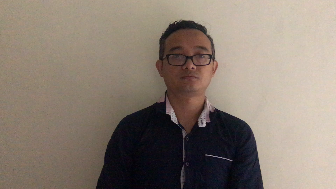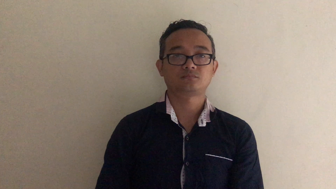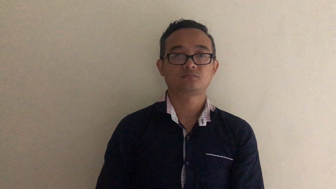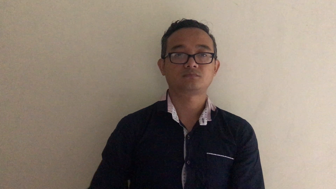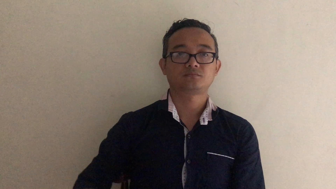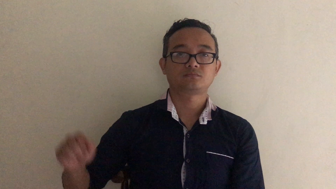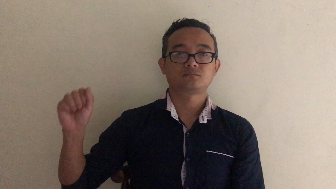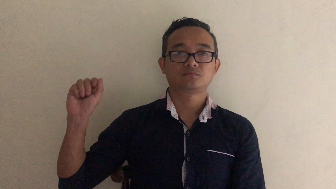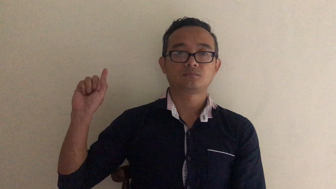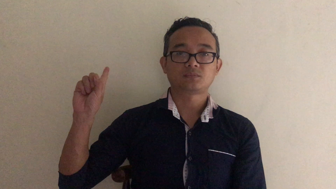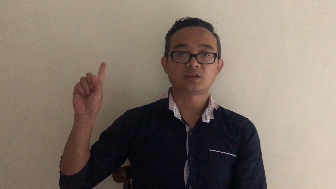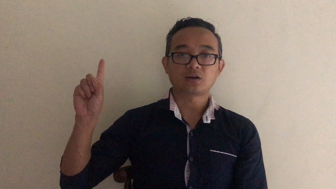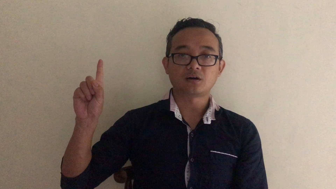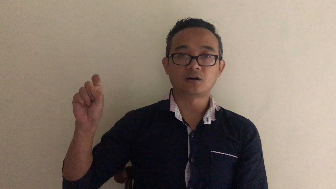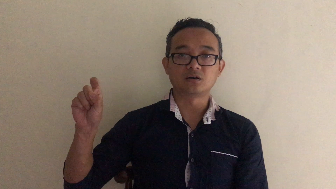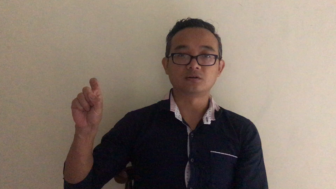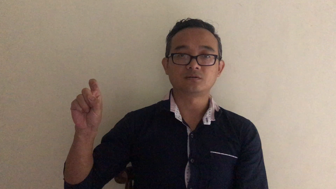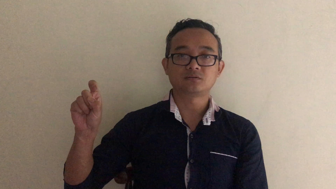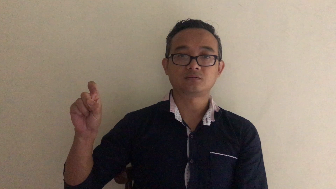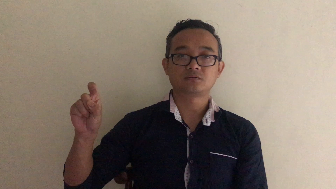अं